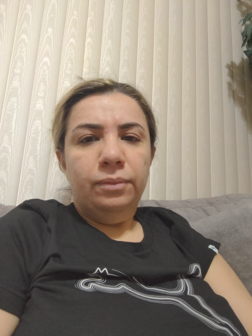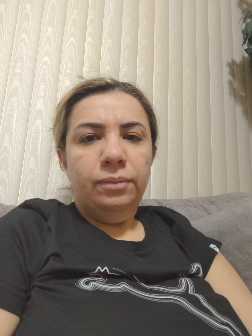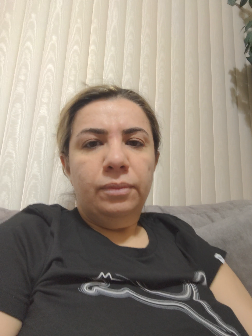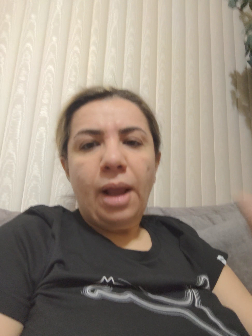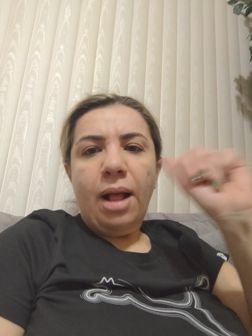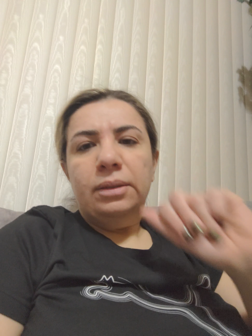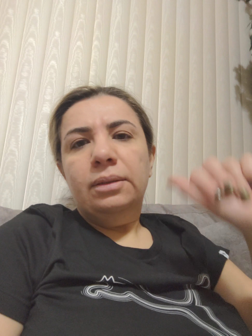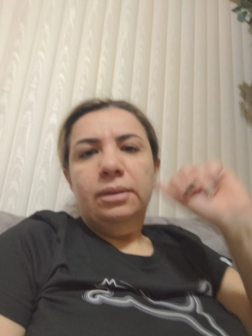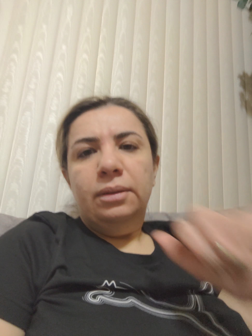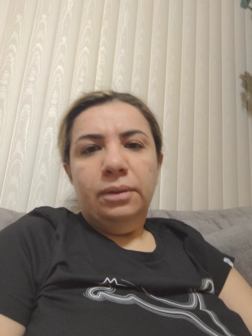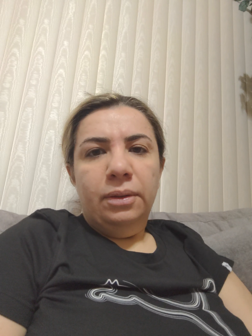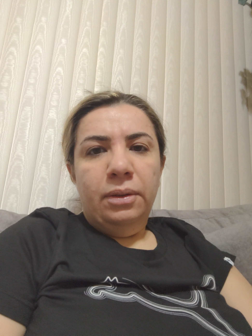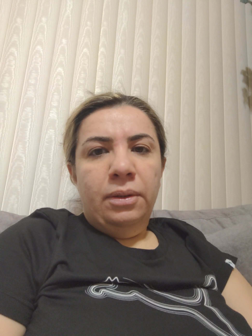aunt